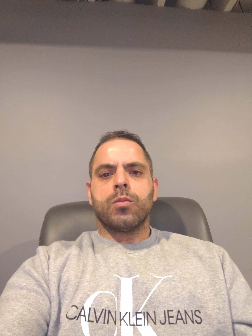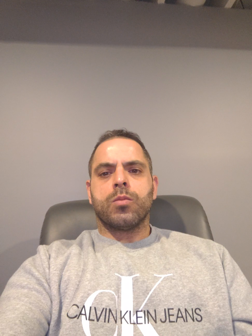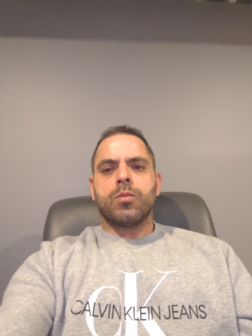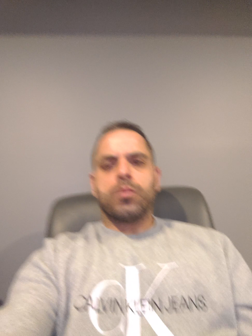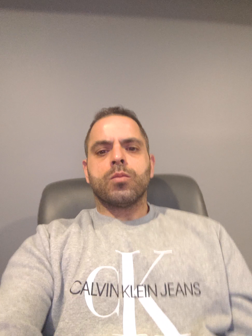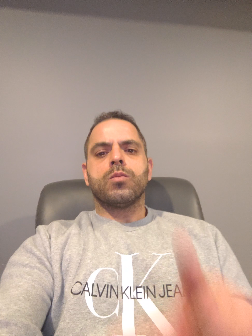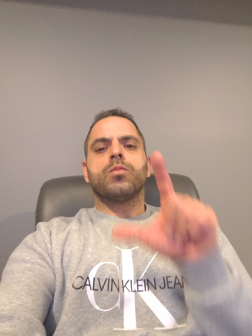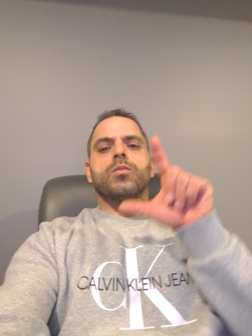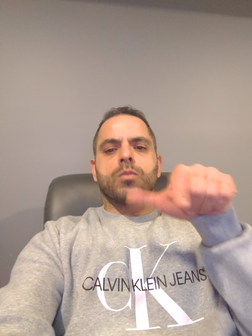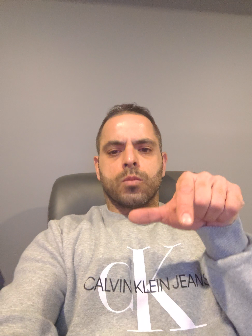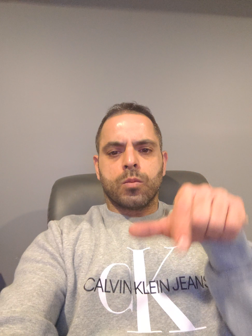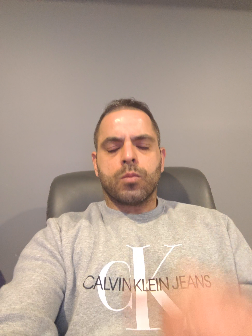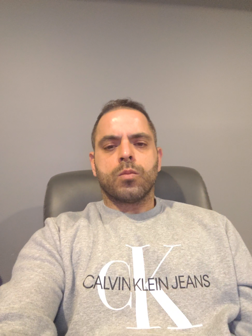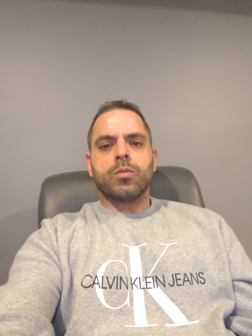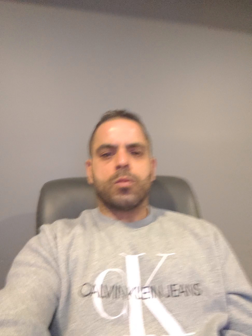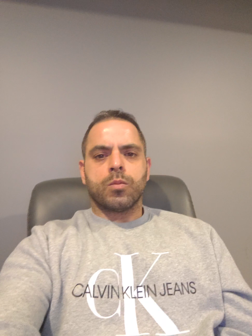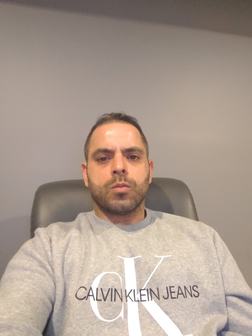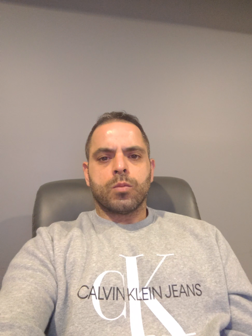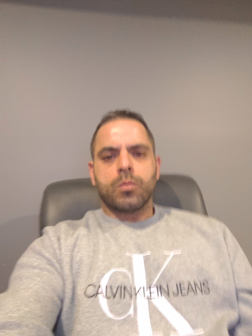later